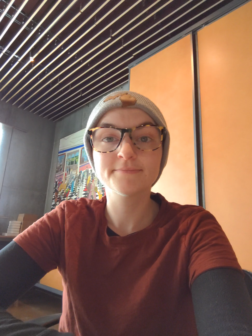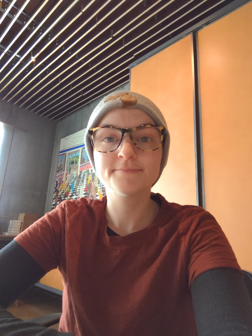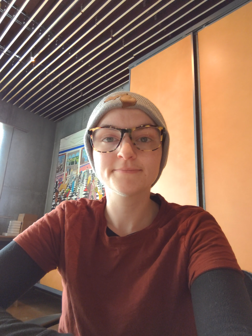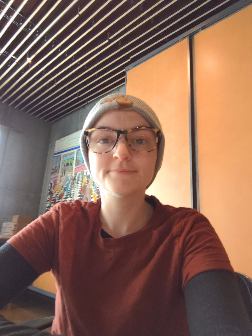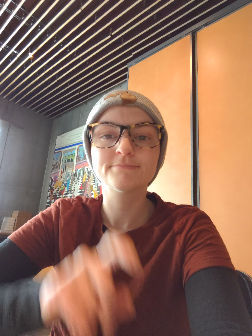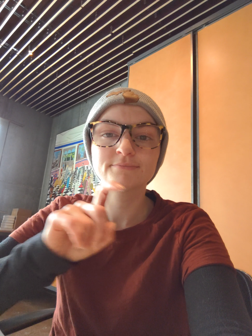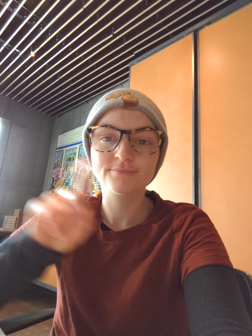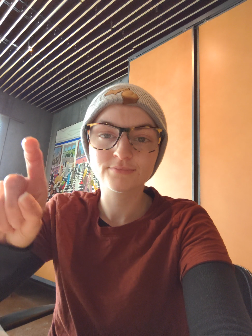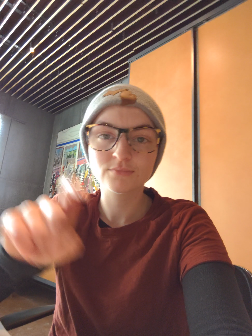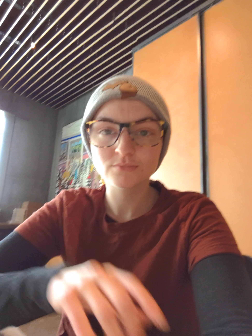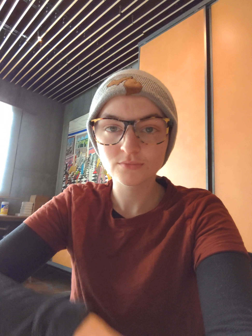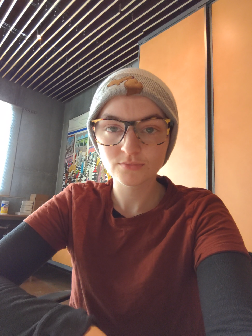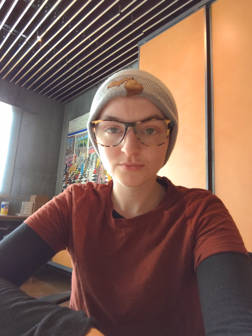closet